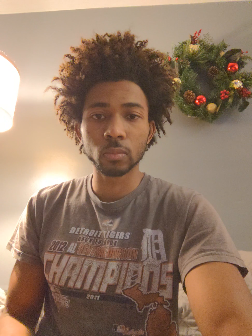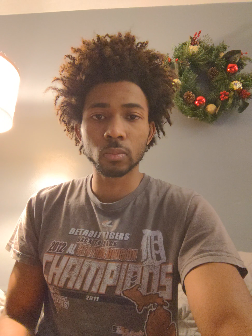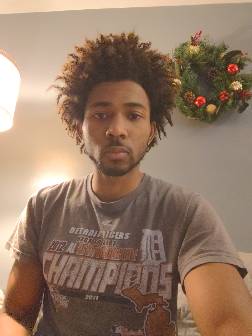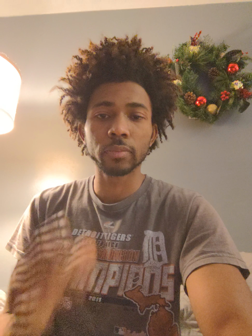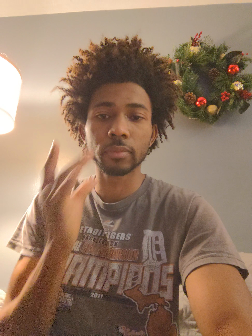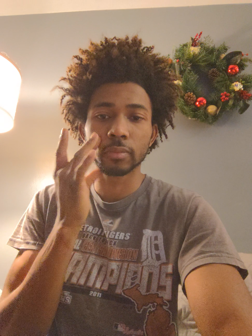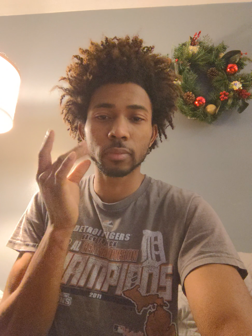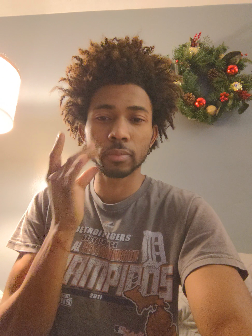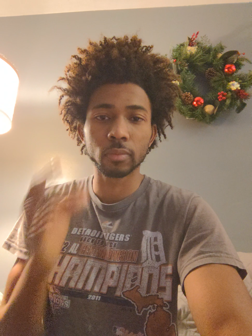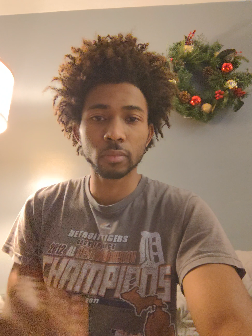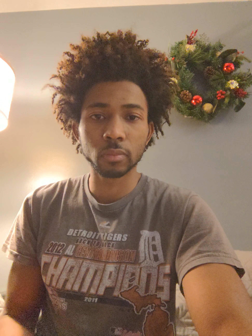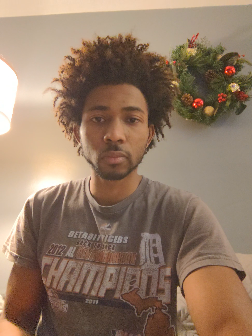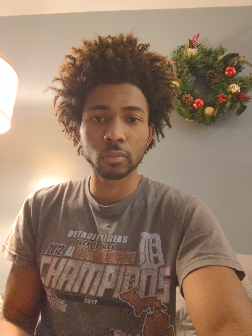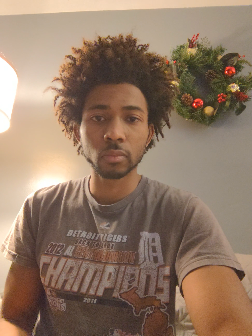cat